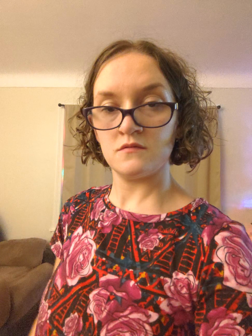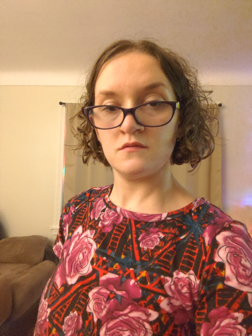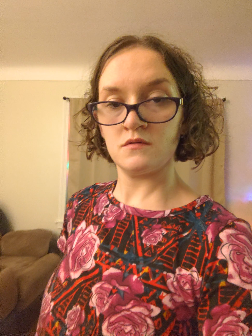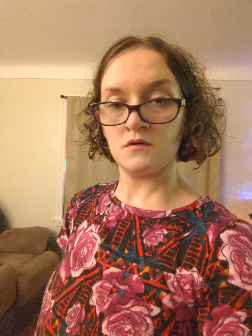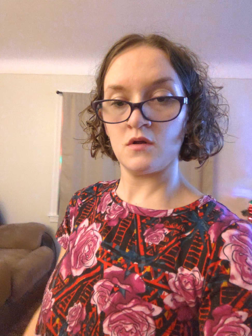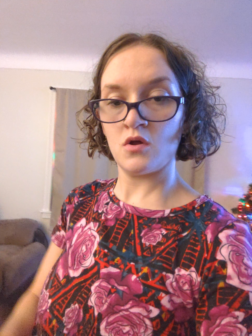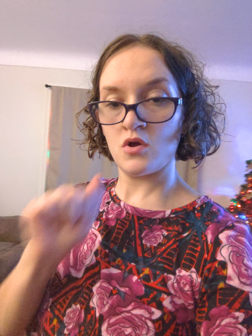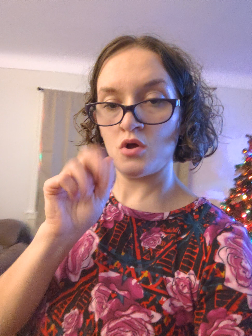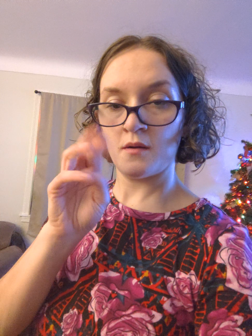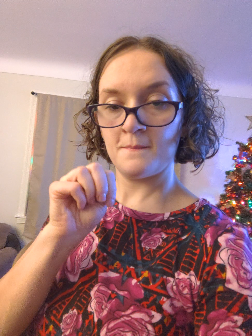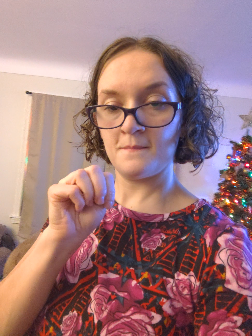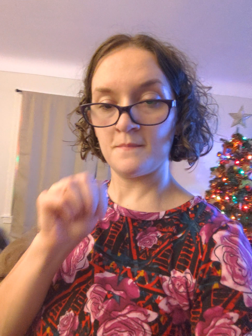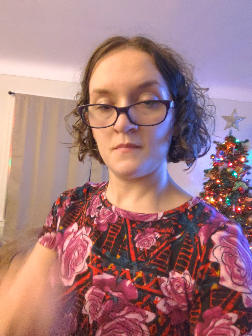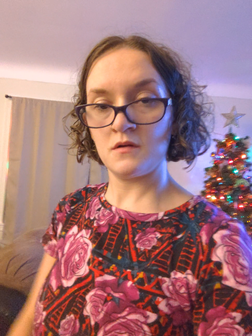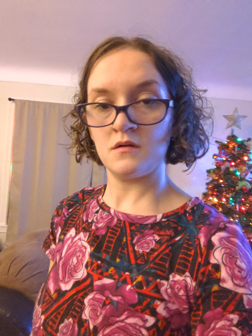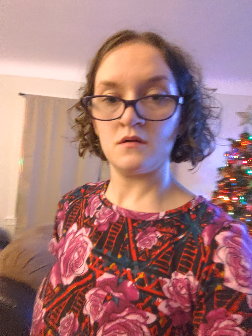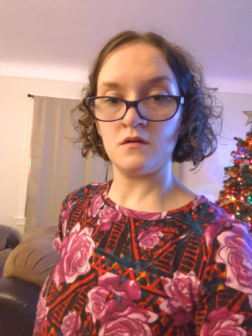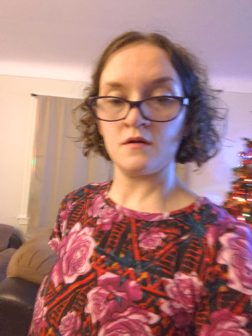arm